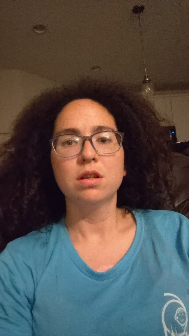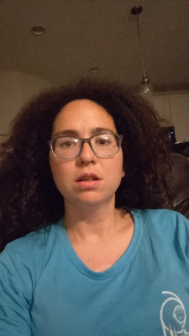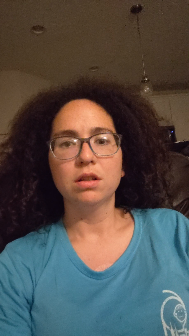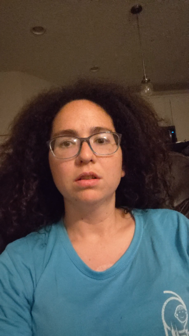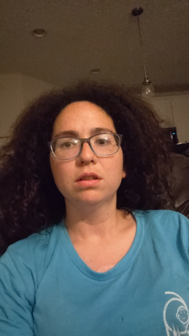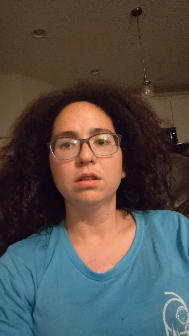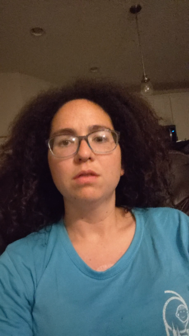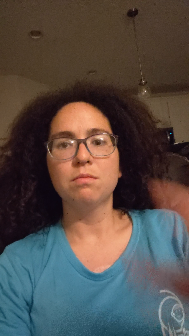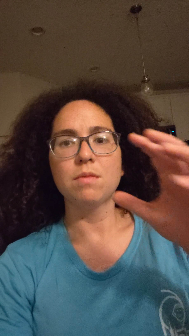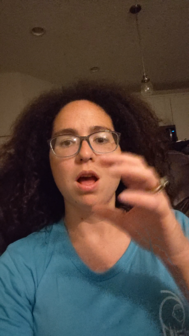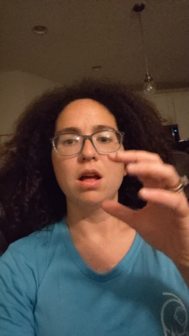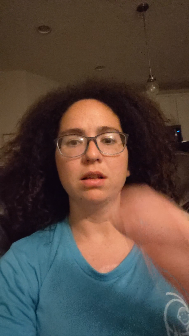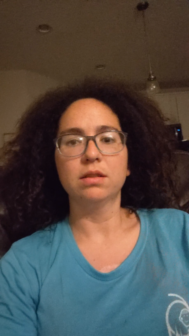ball